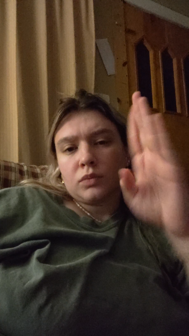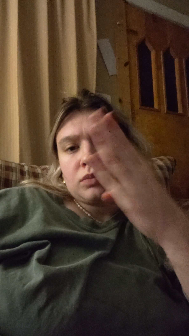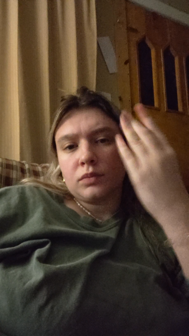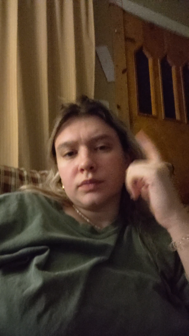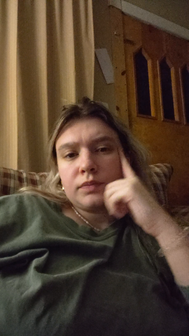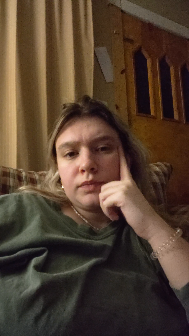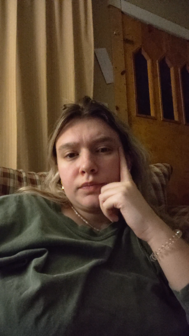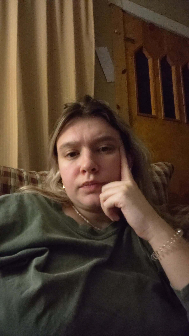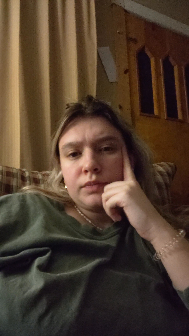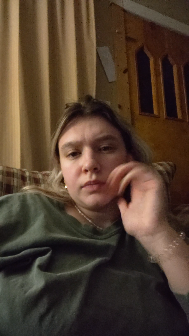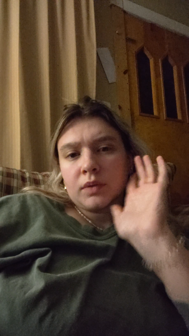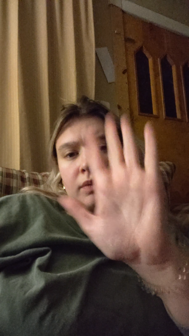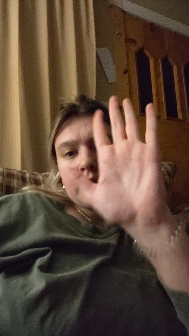give me five